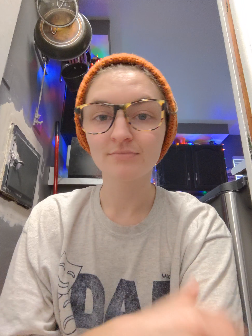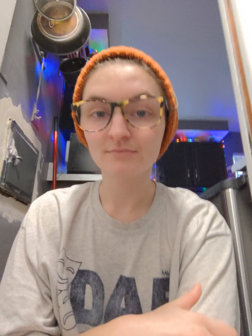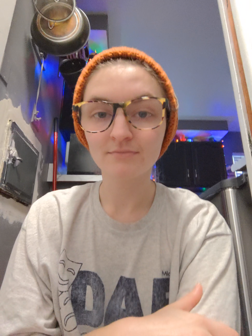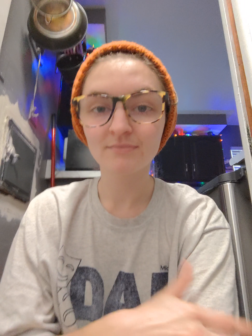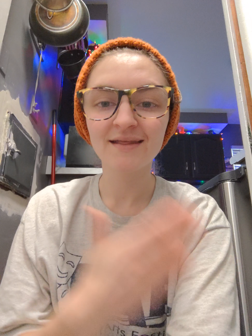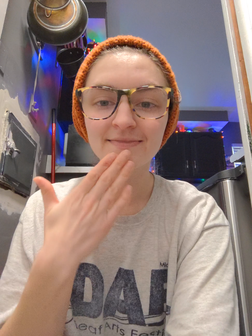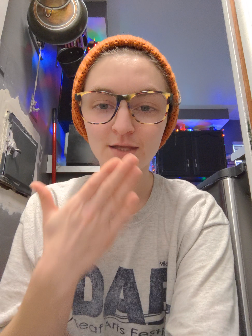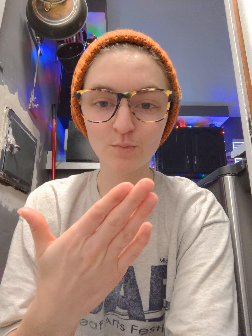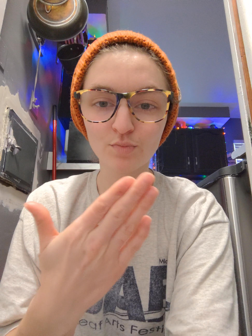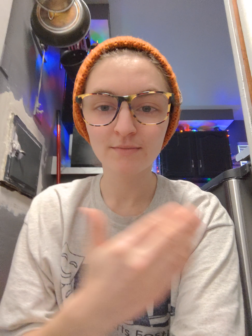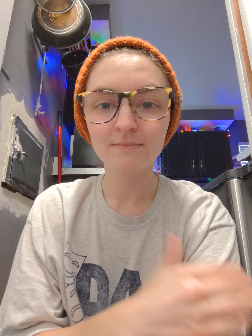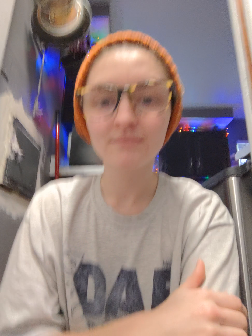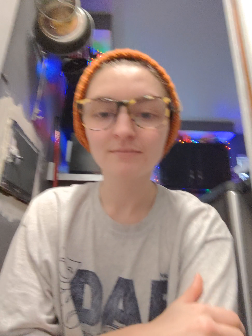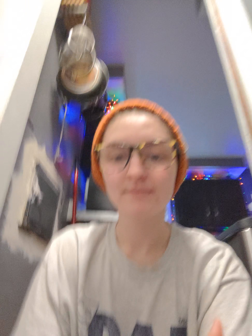thank you